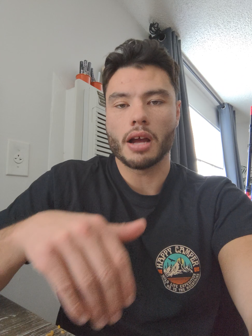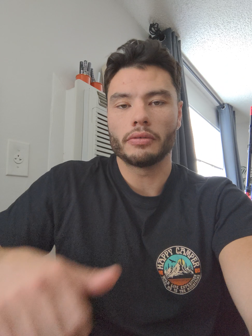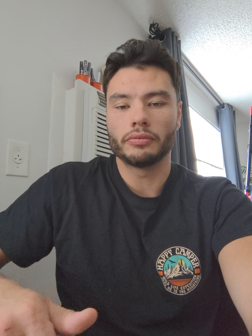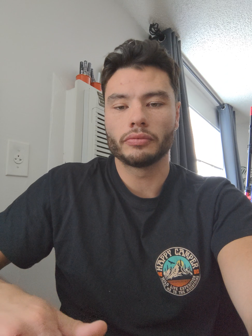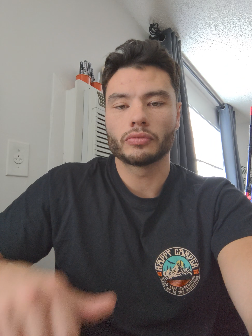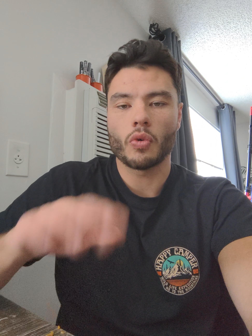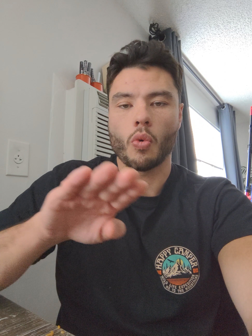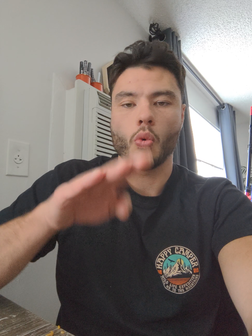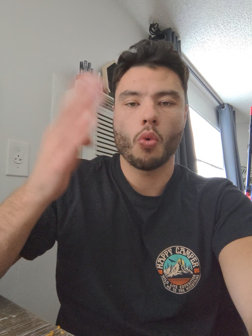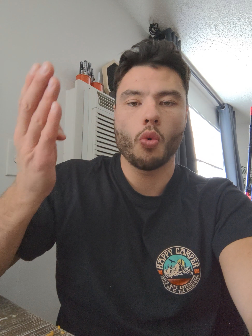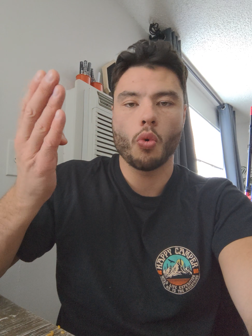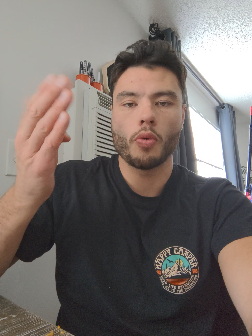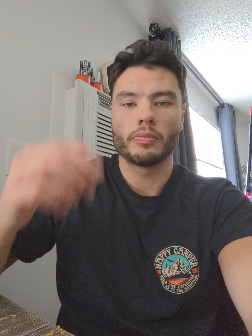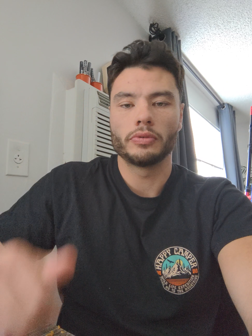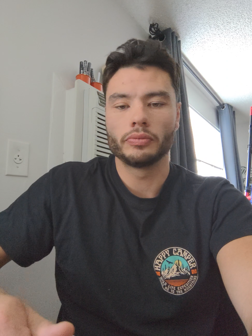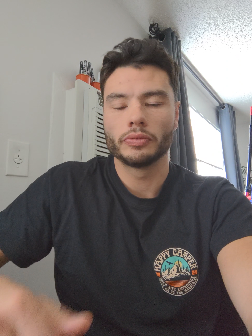open